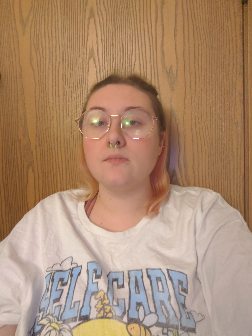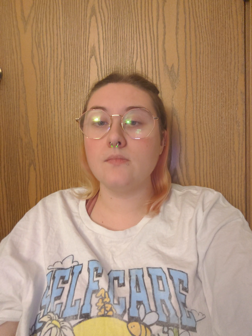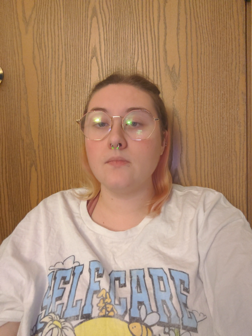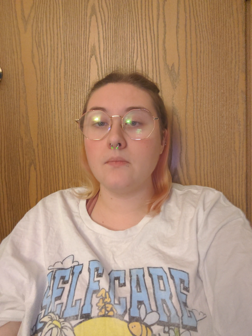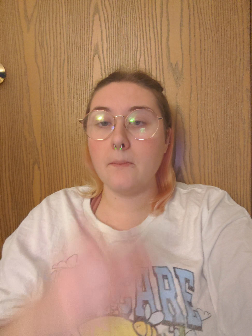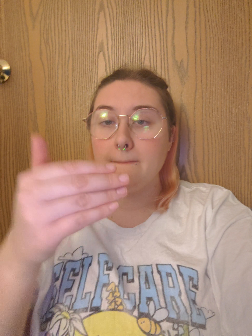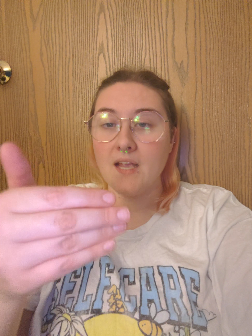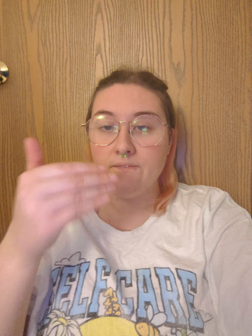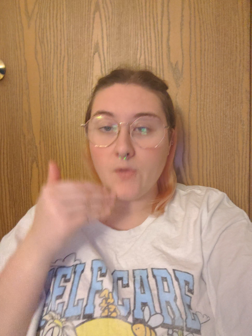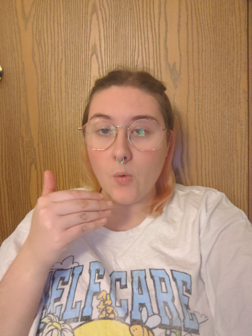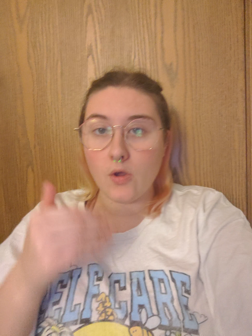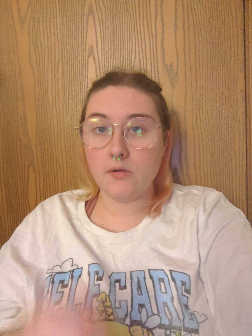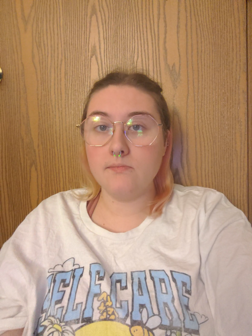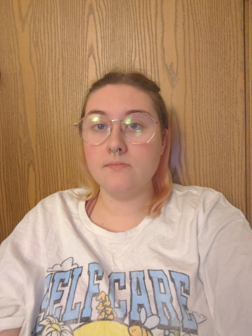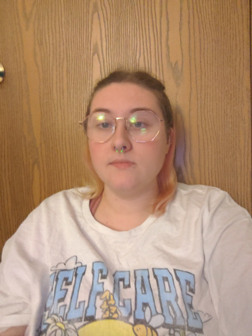before